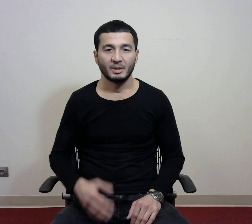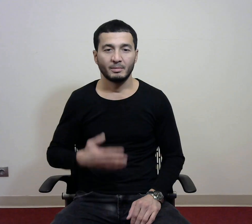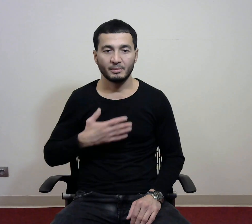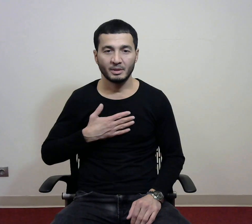mən